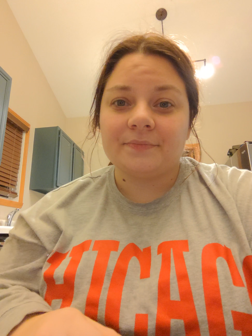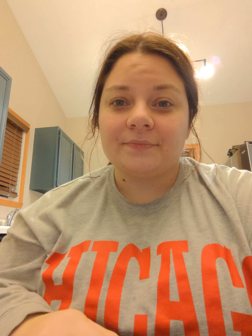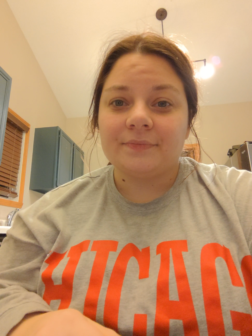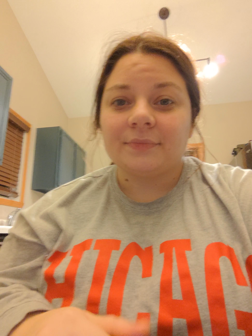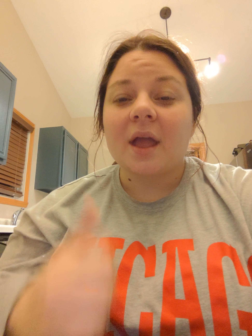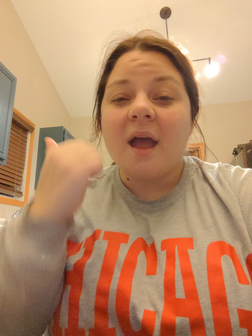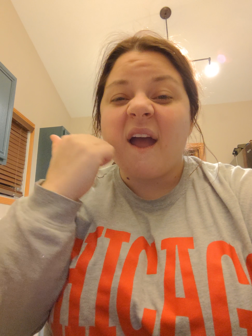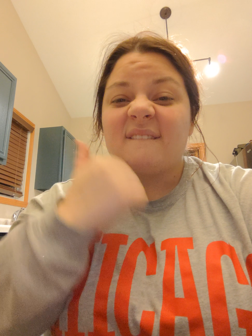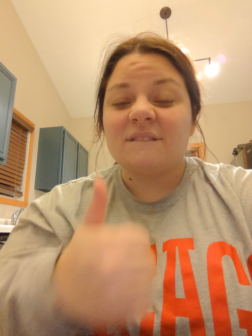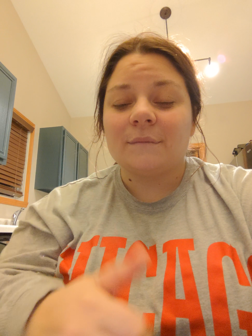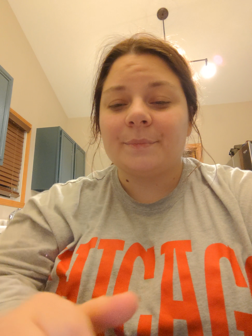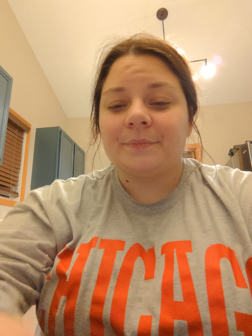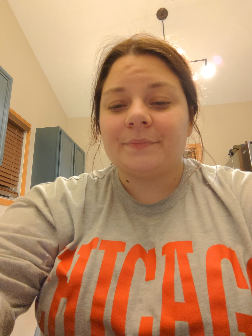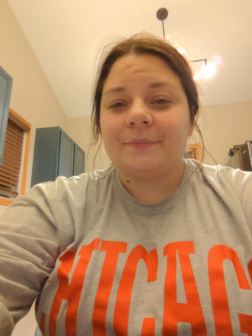every